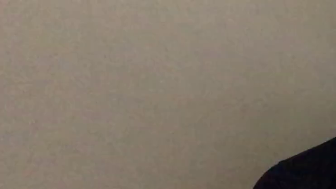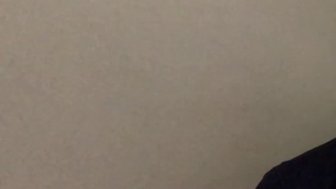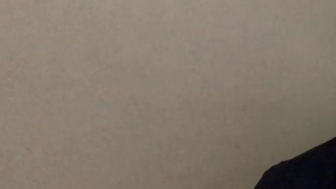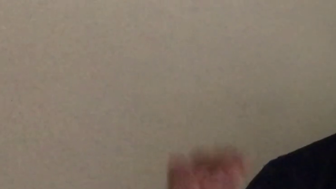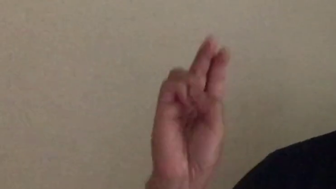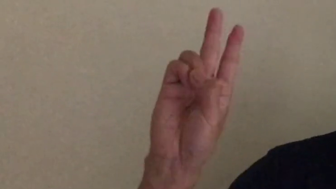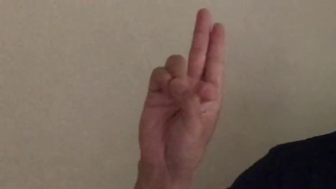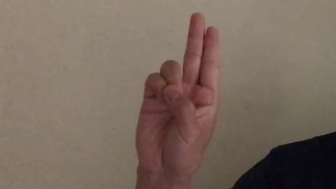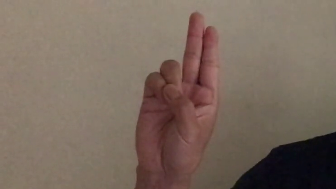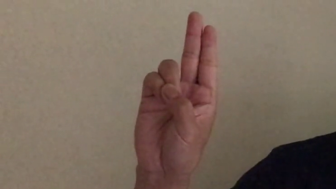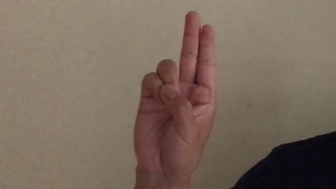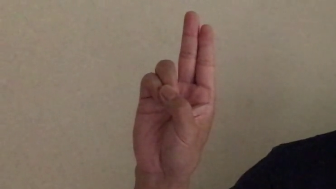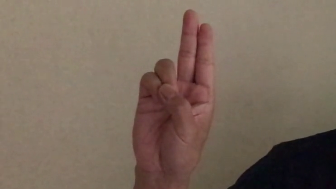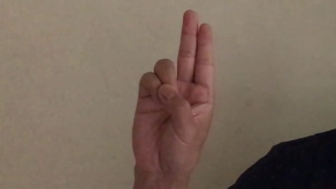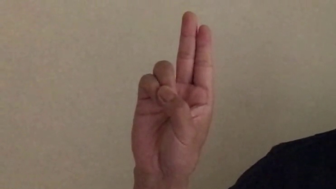भ